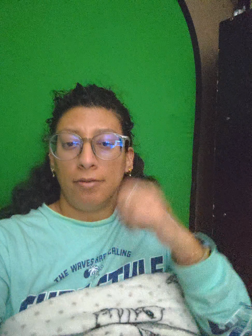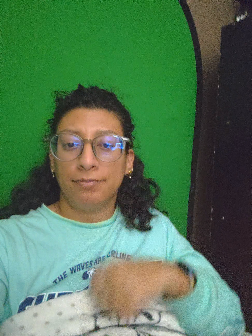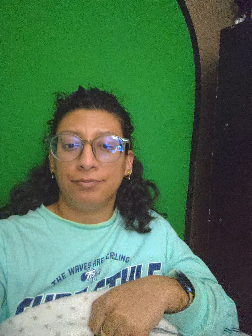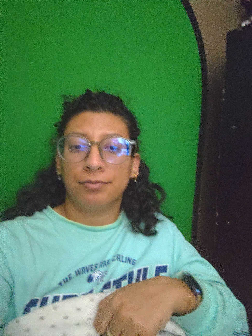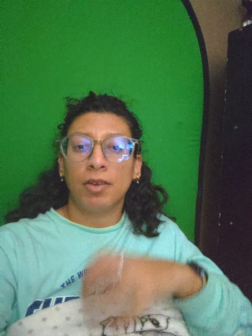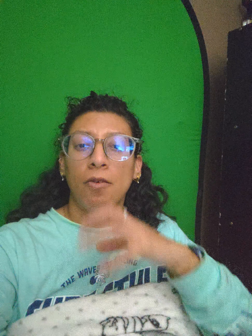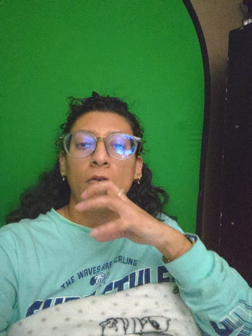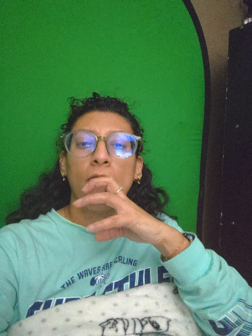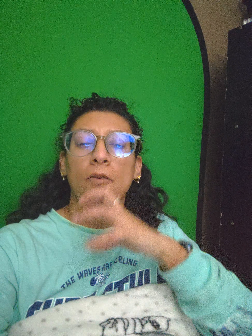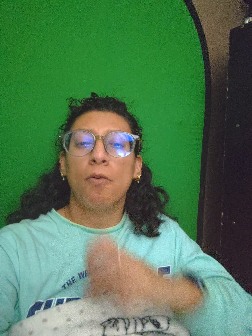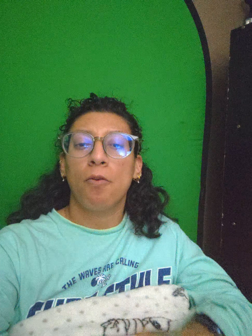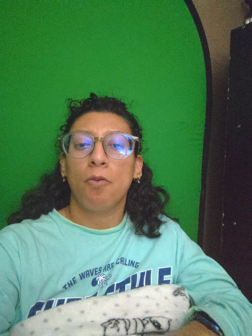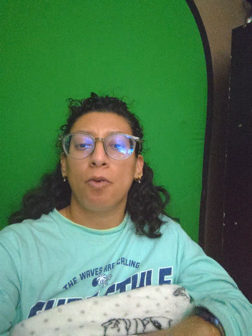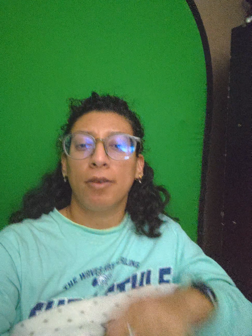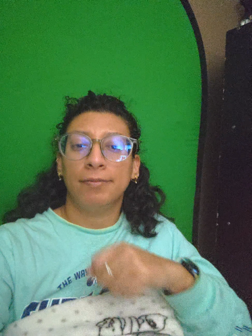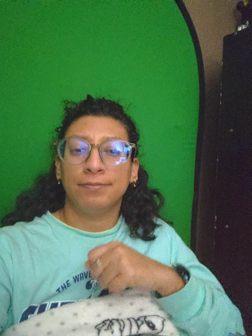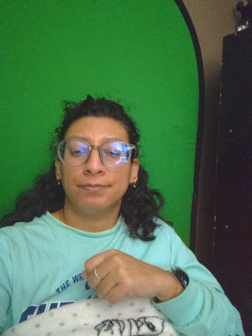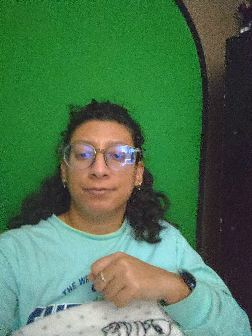old